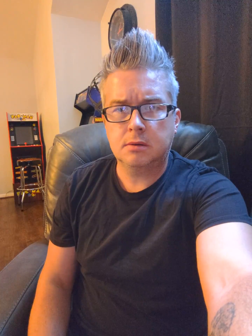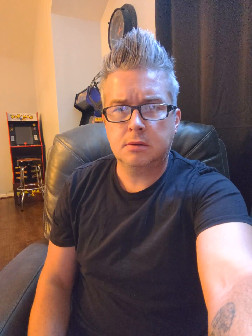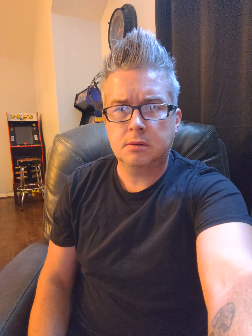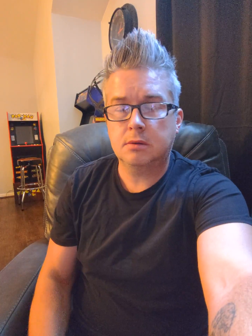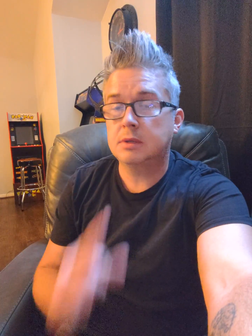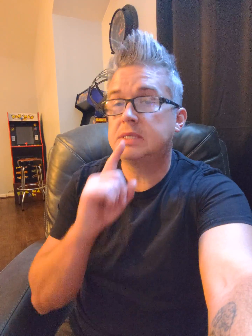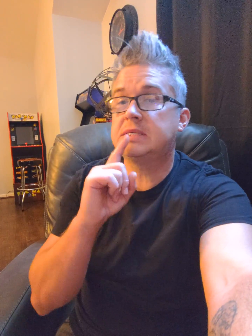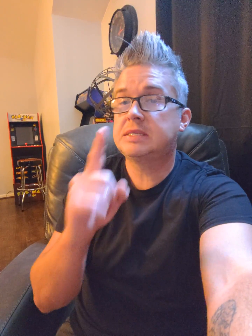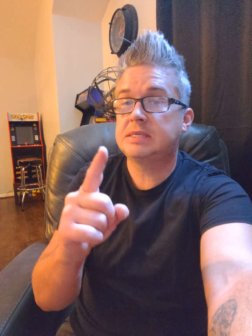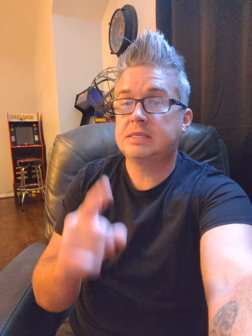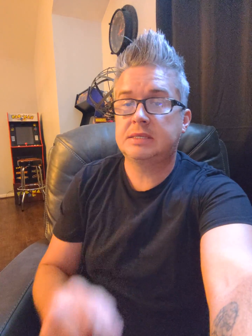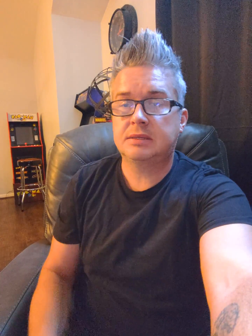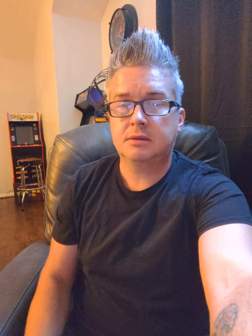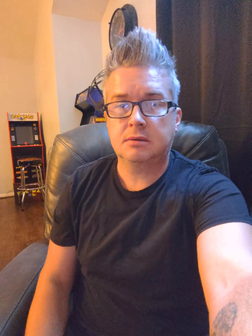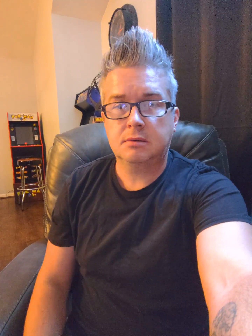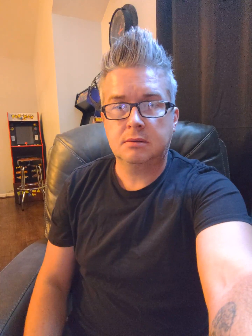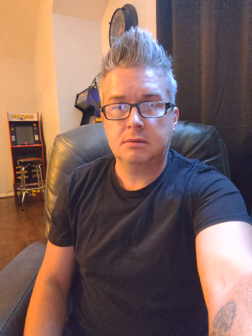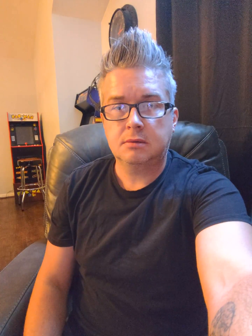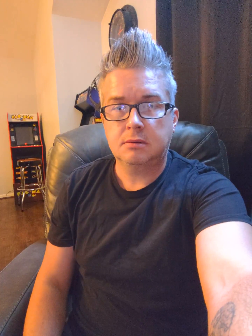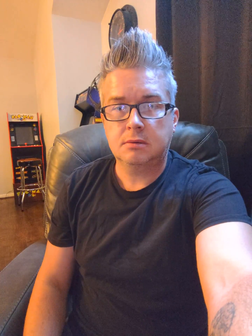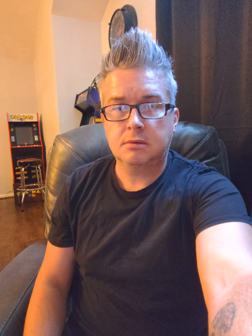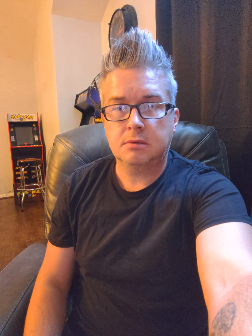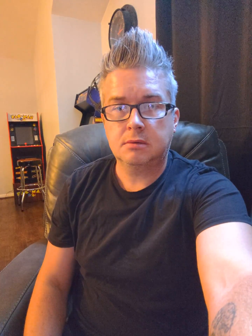is